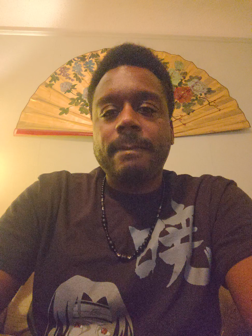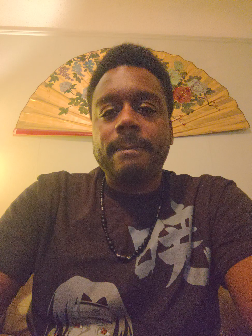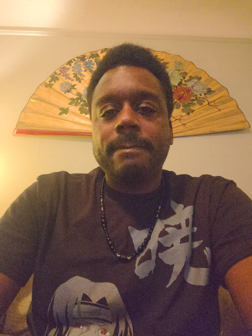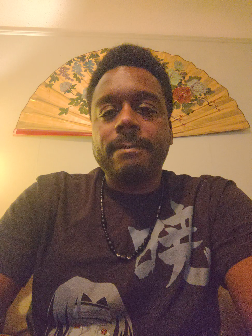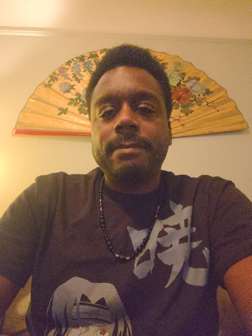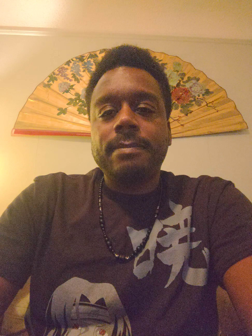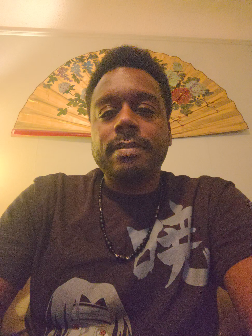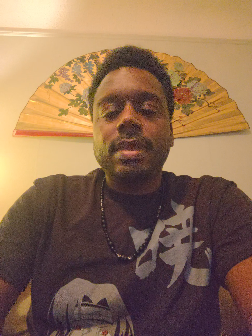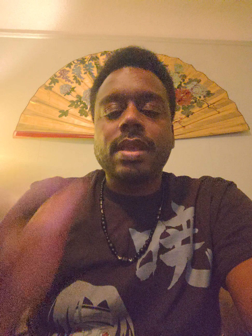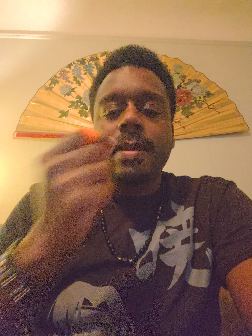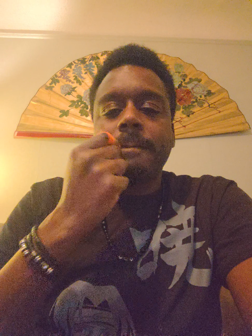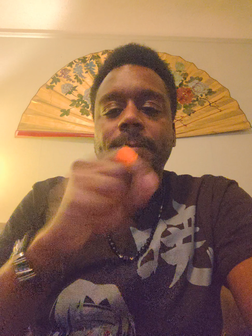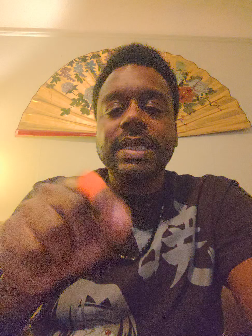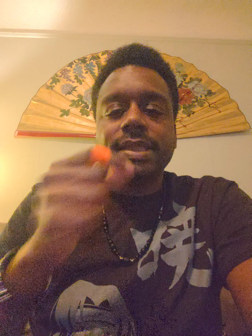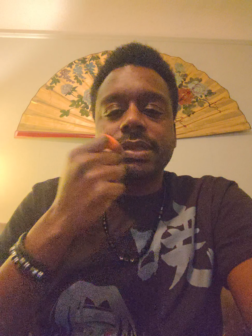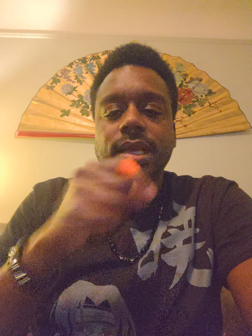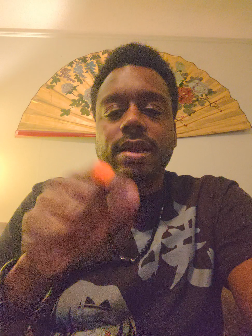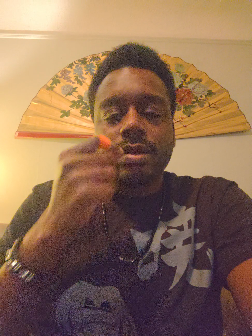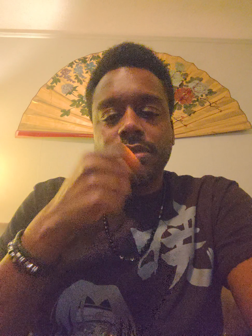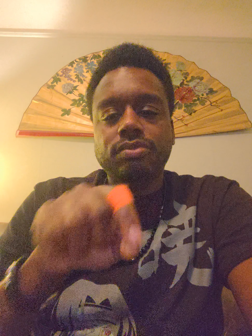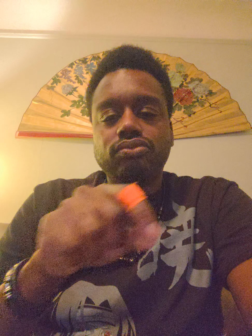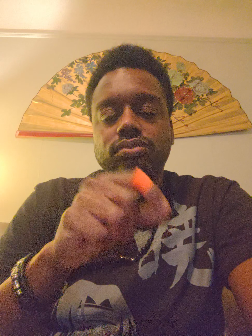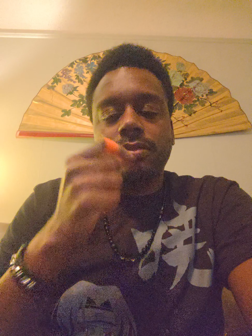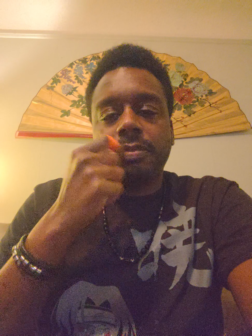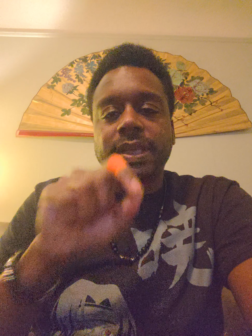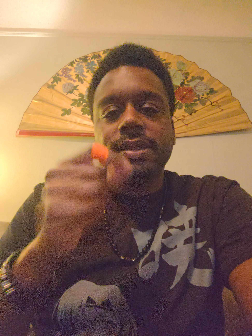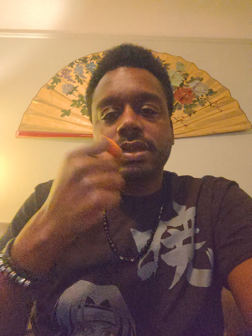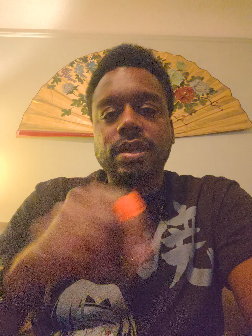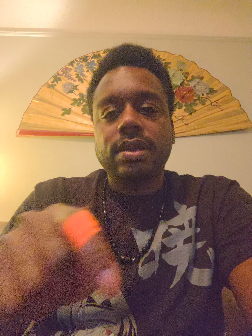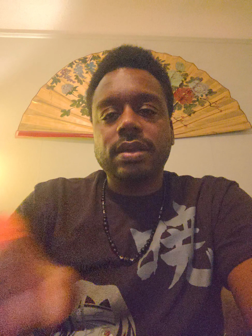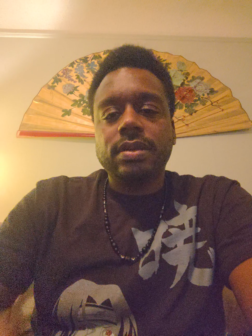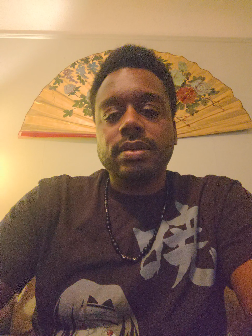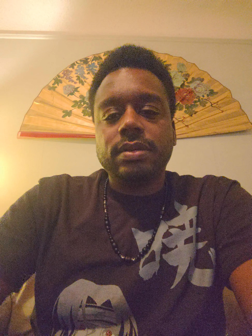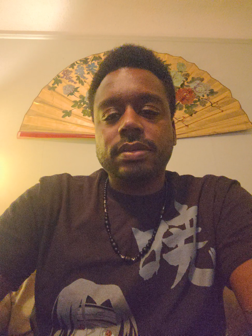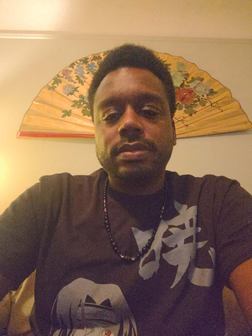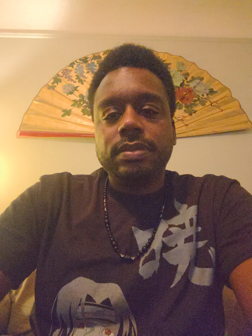pencil